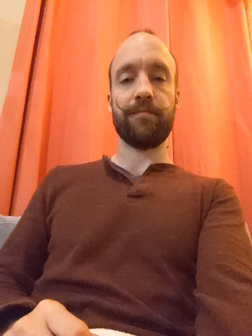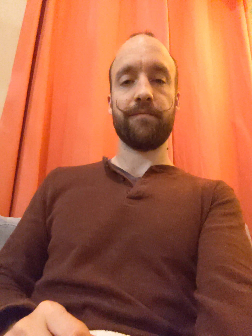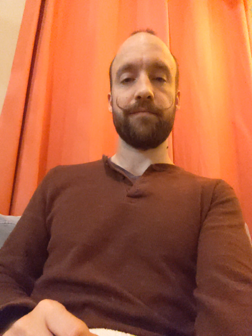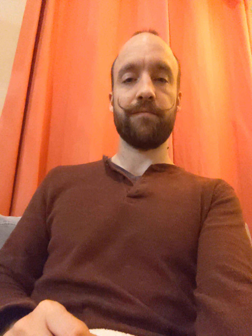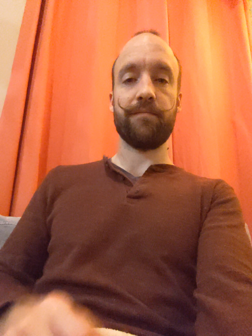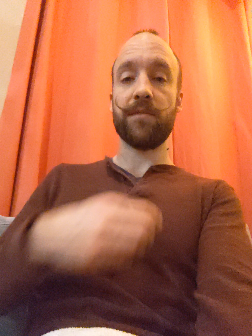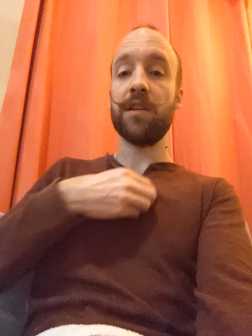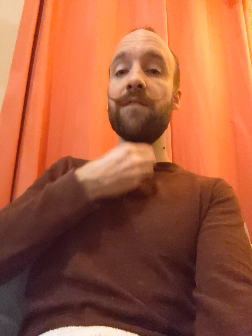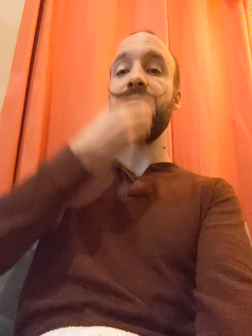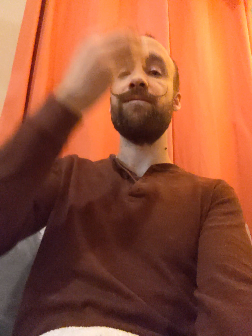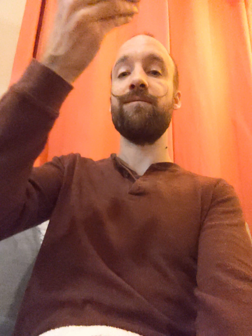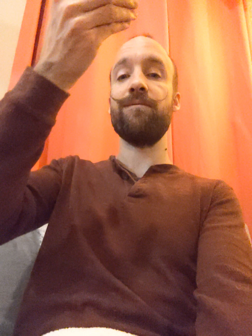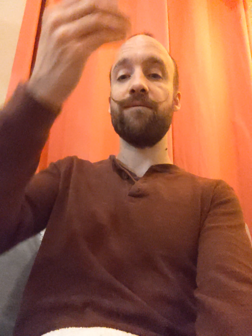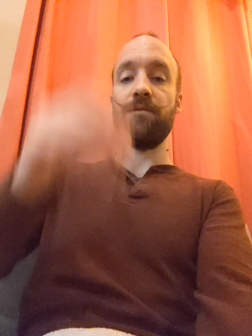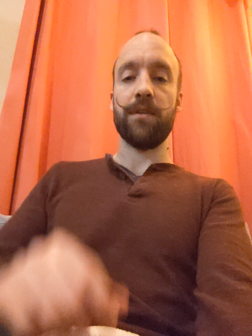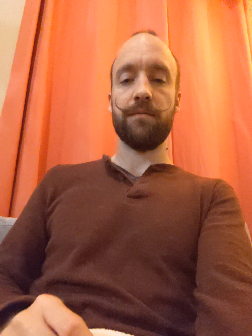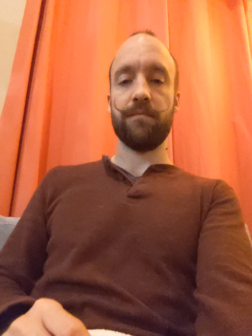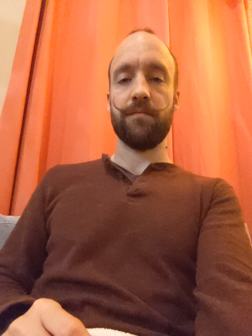giraffe